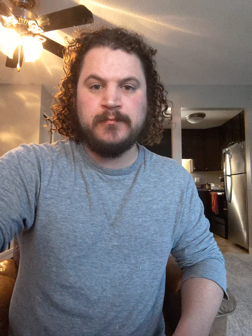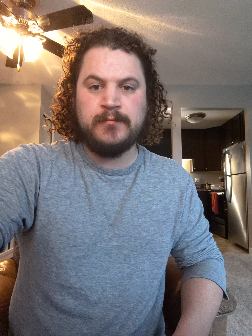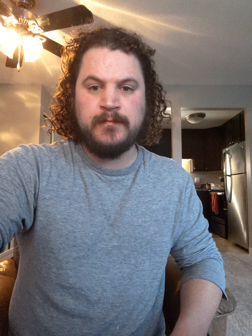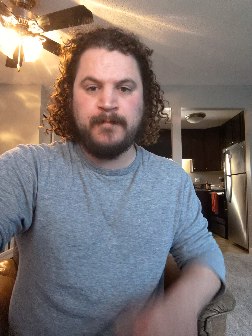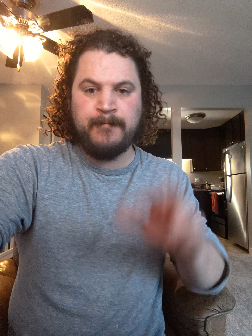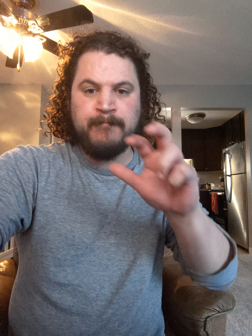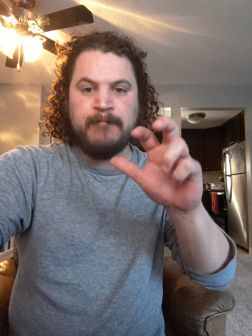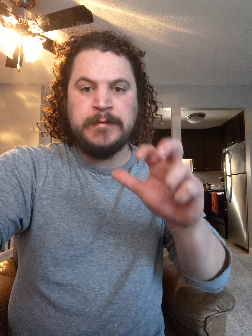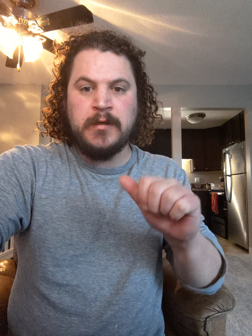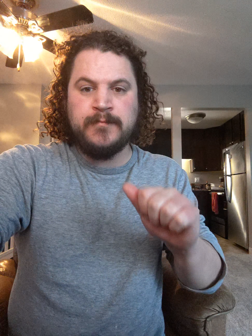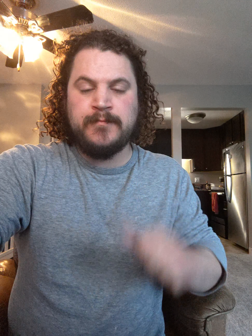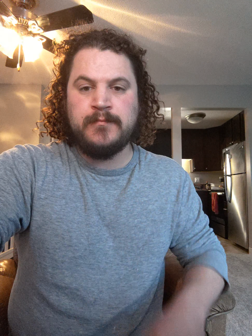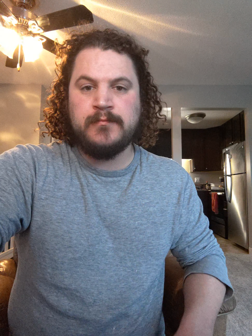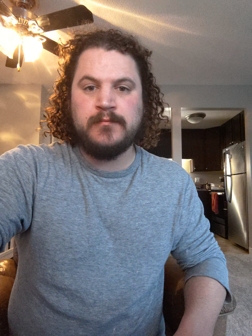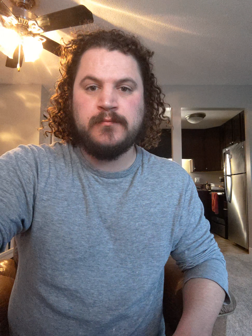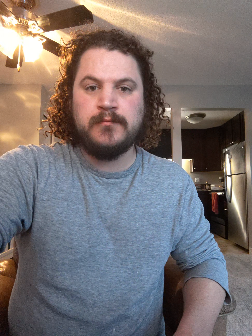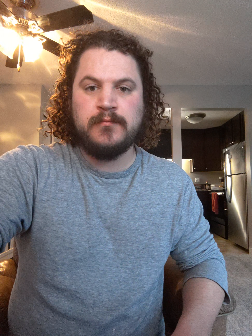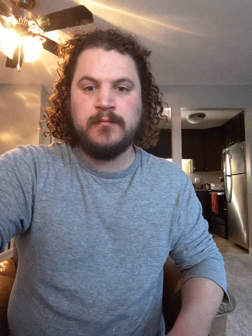pizza